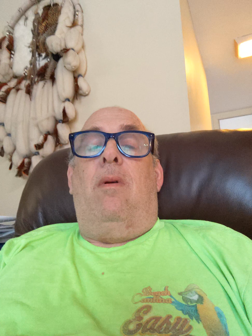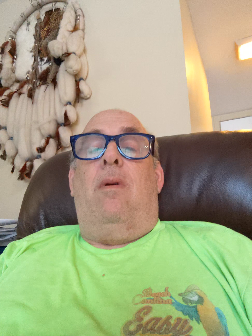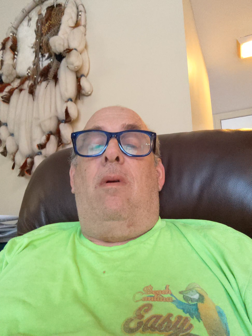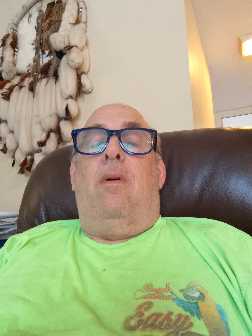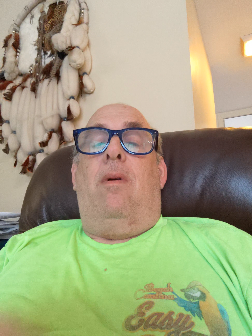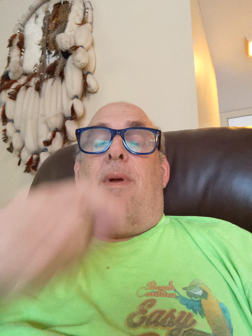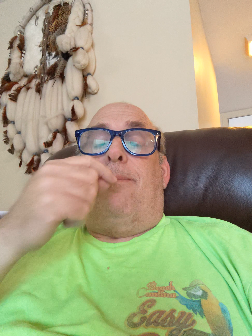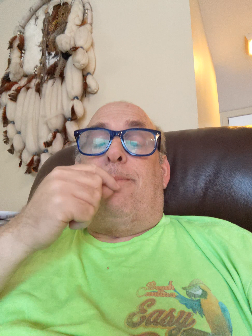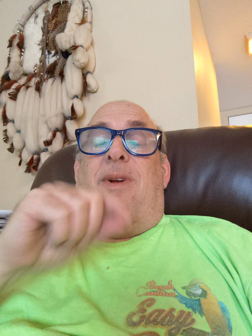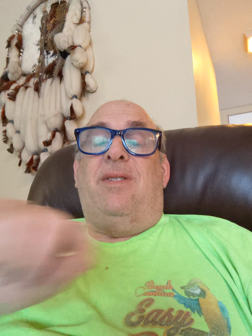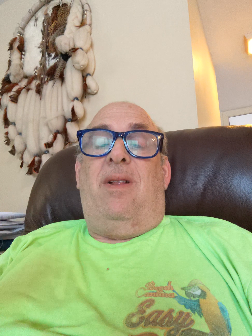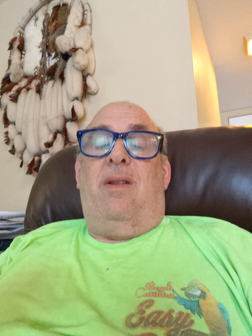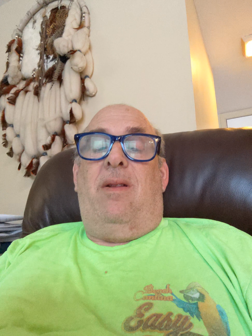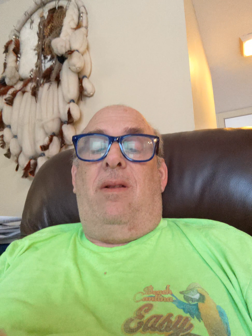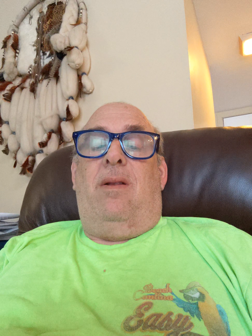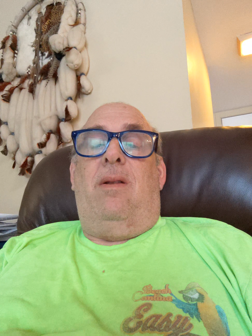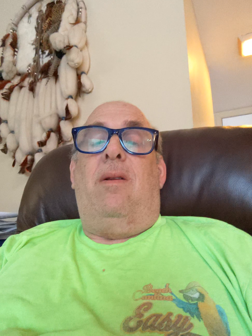pencil